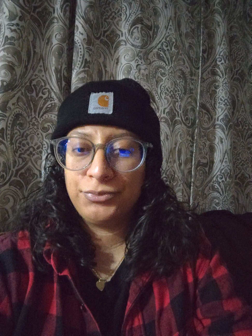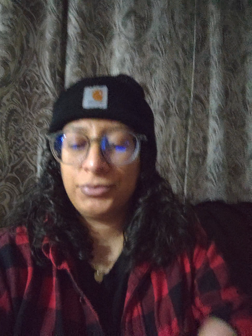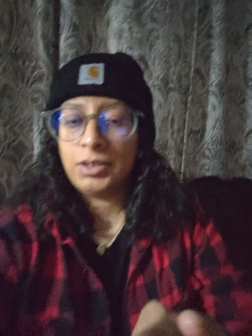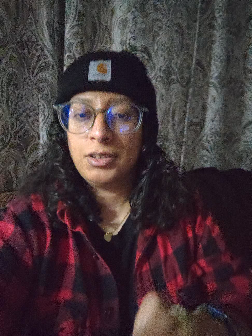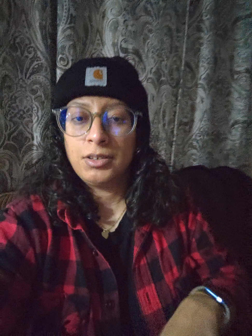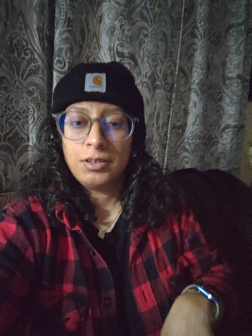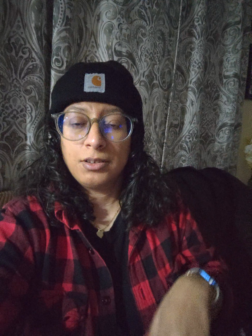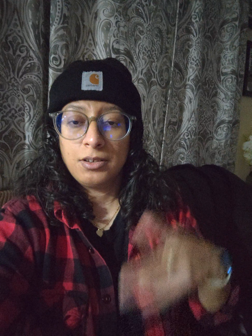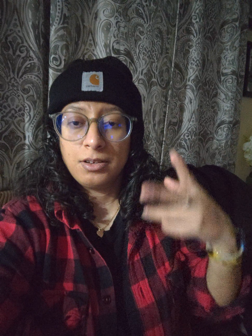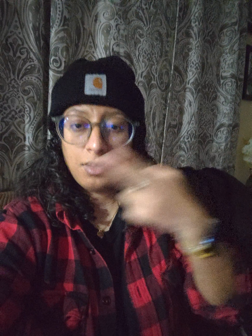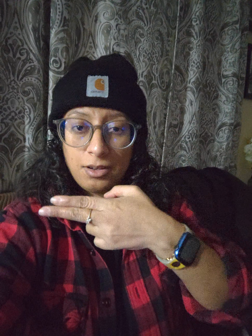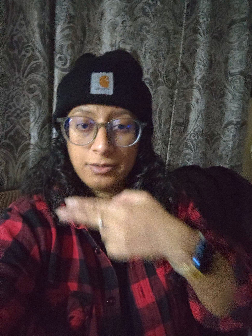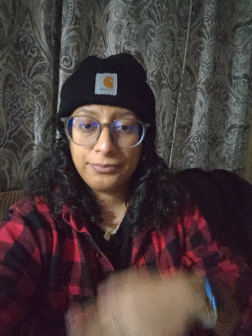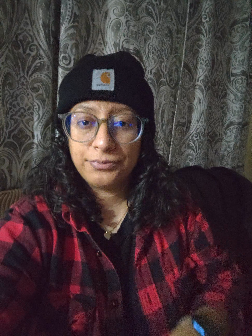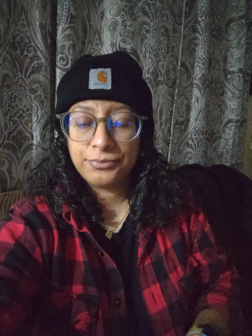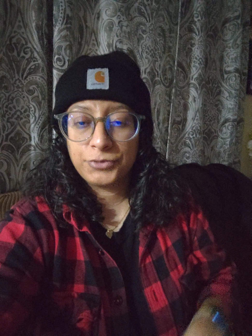cut